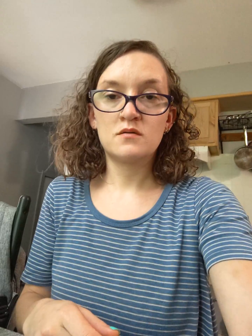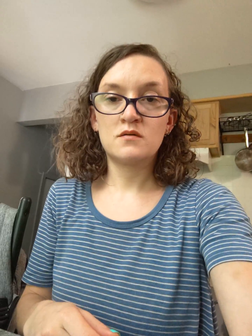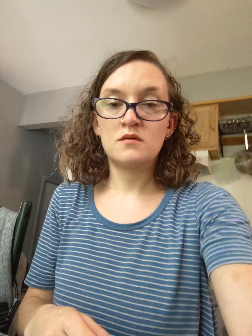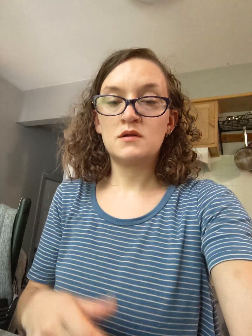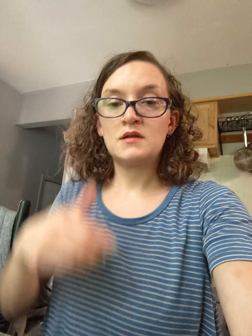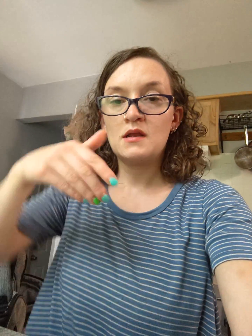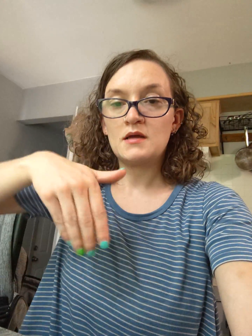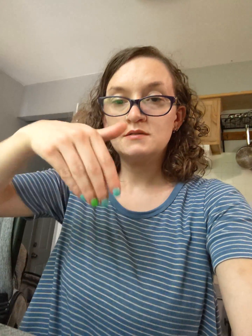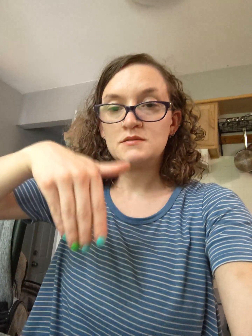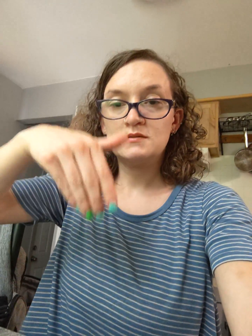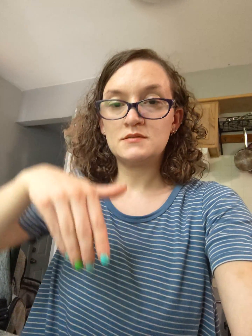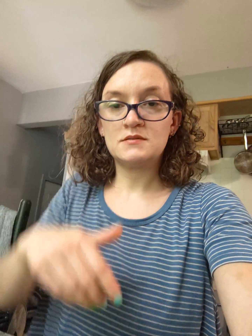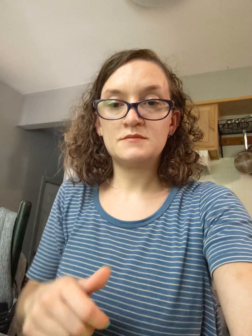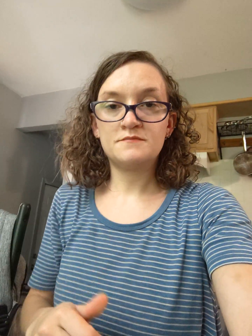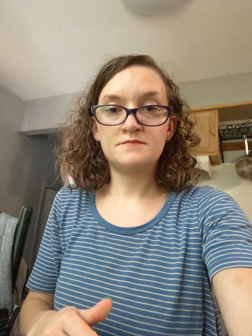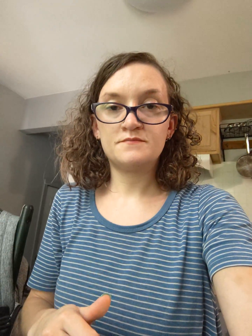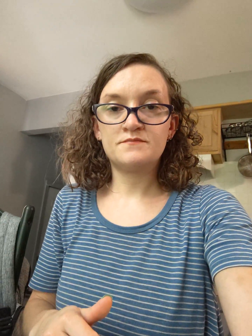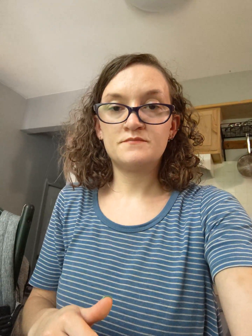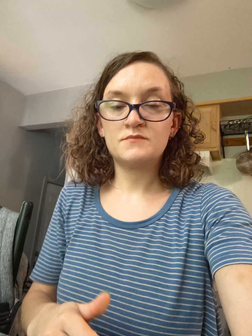night night